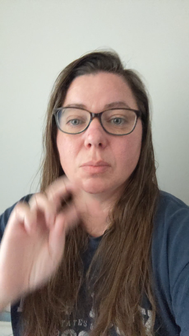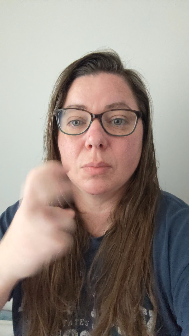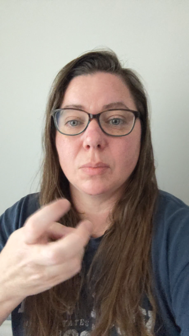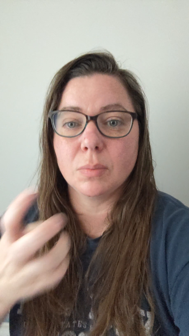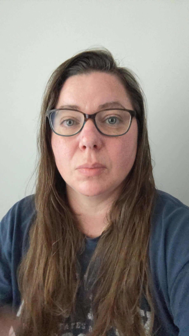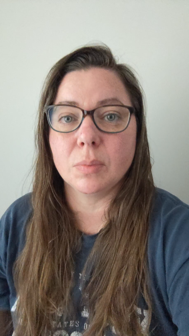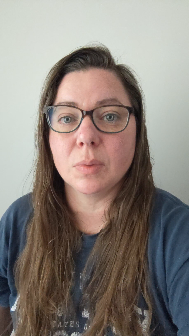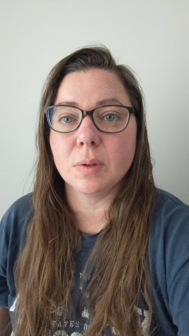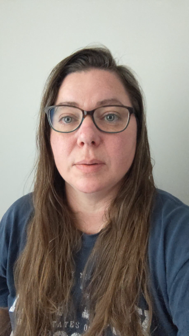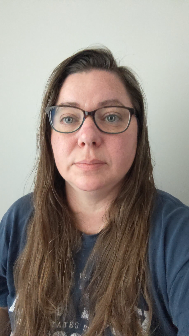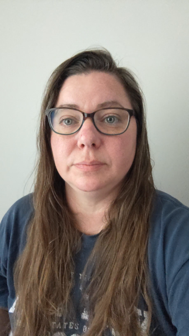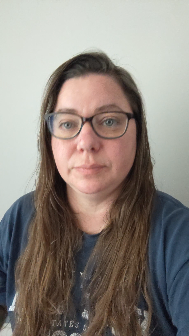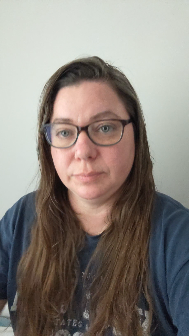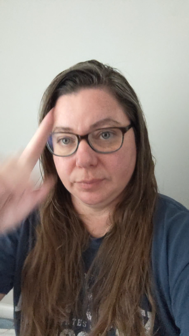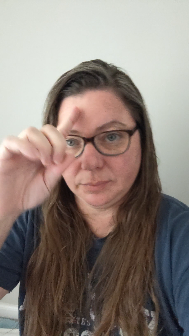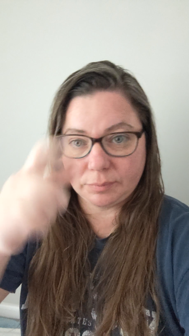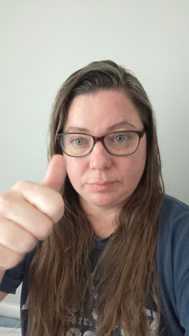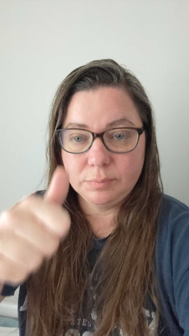dime